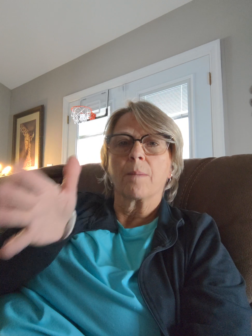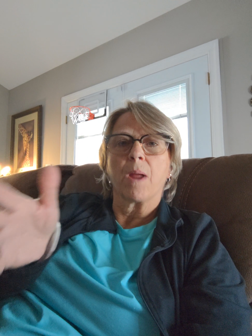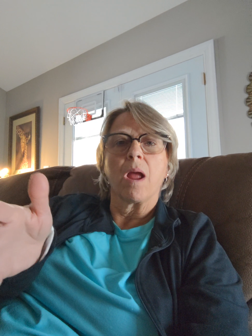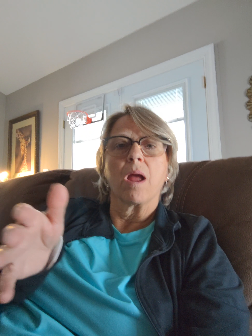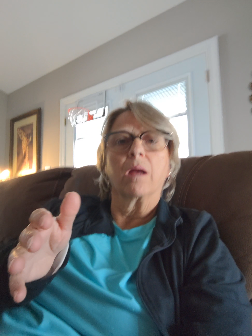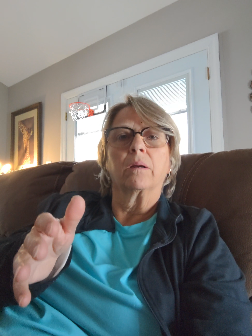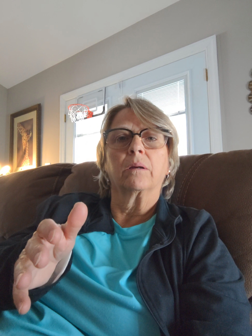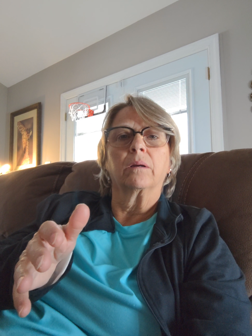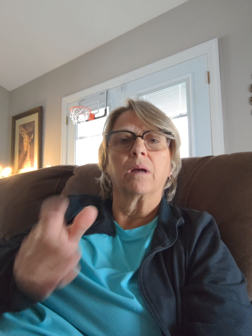grandma